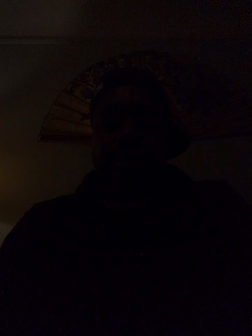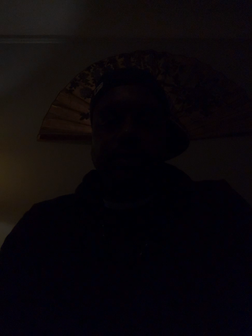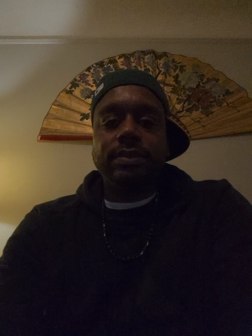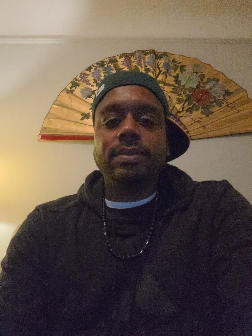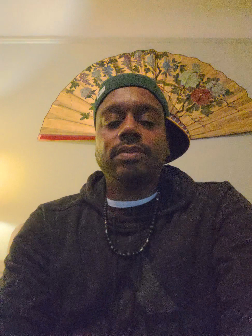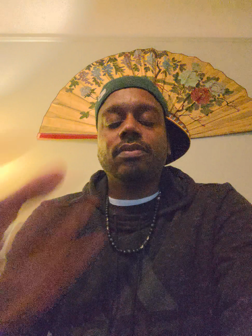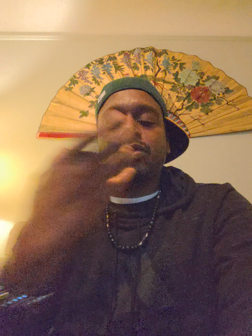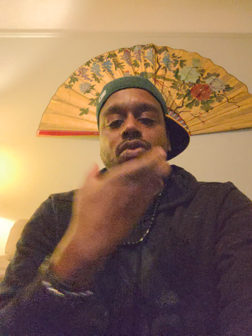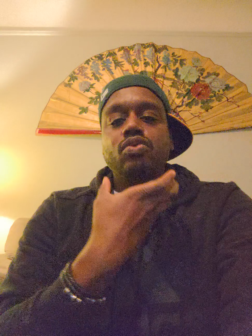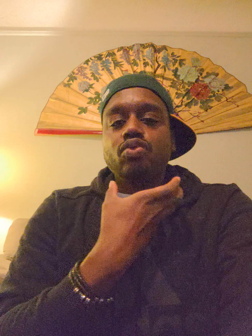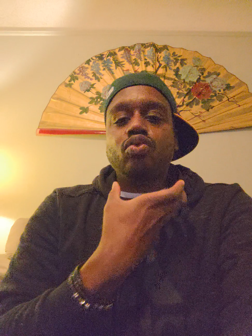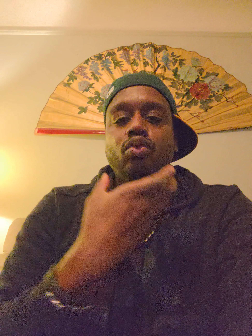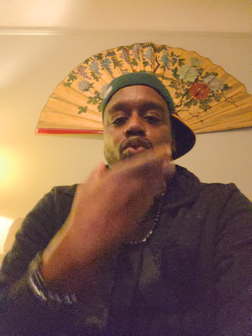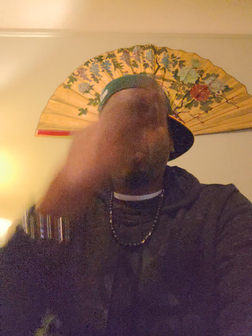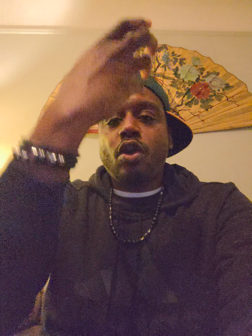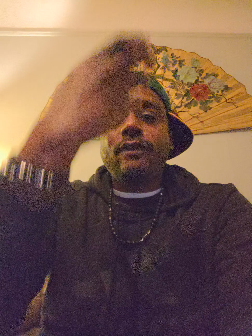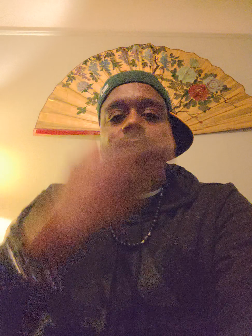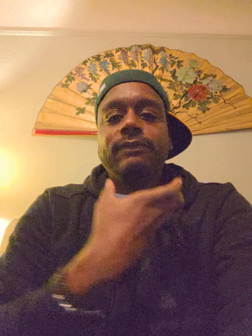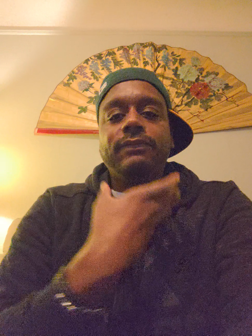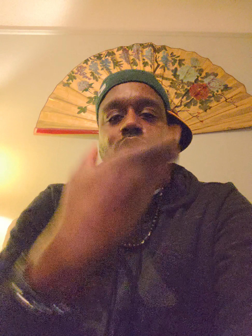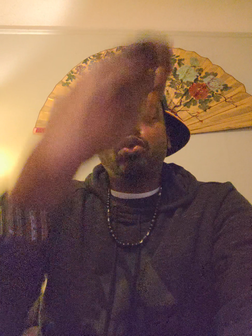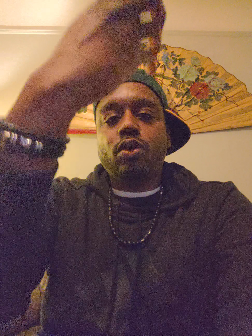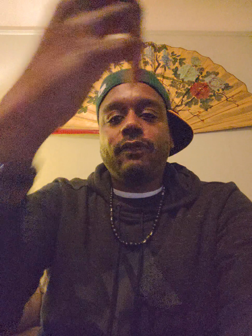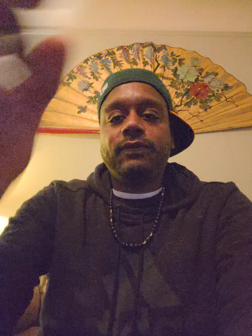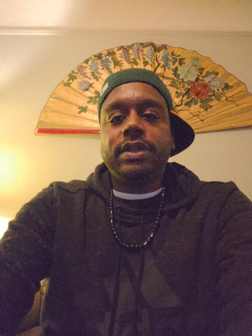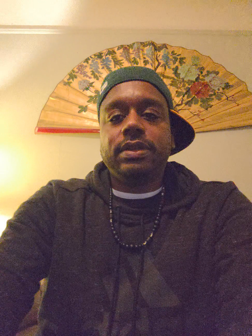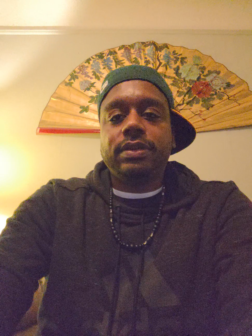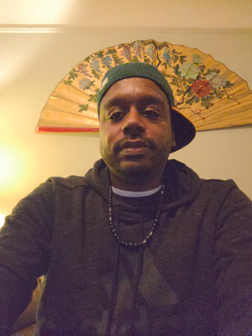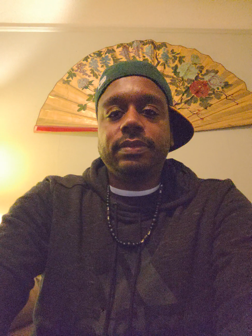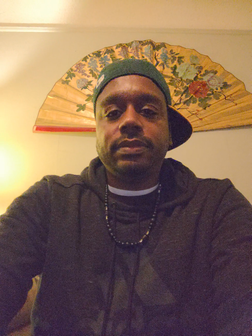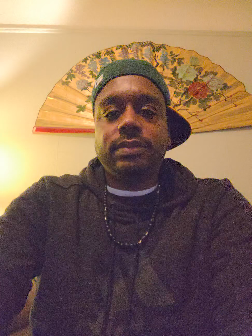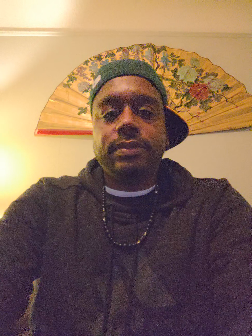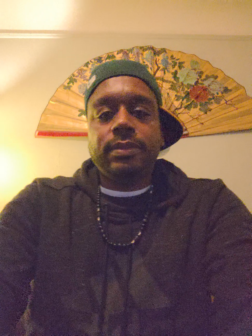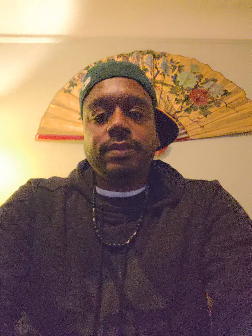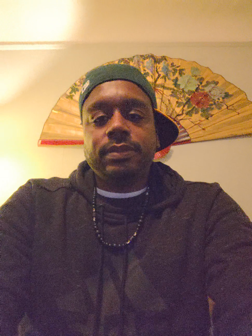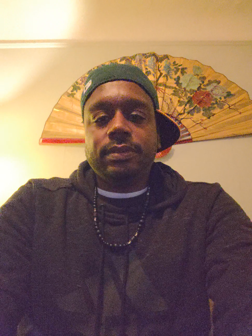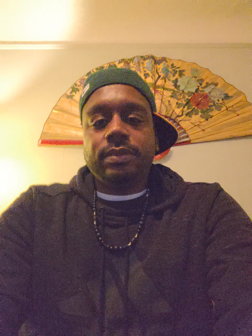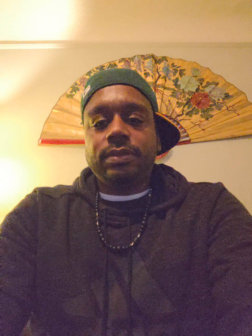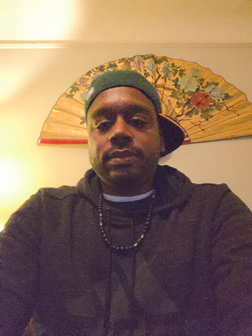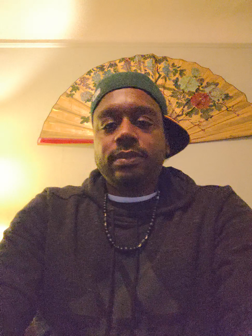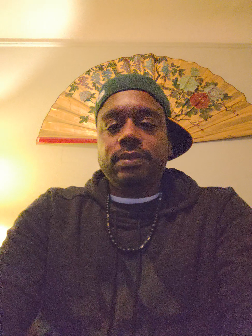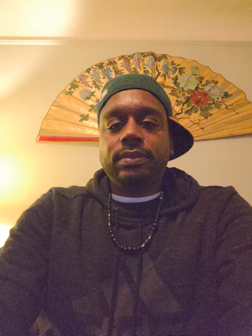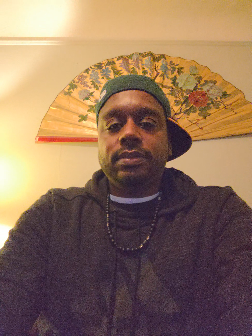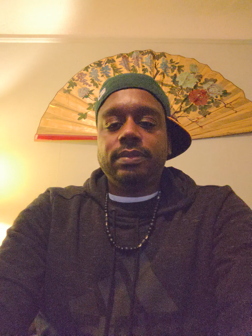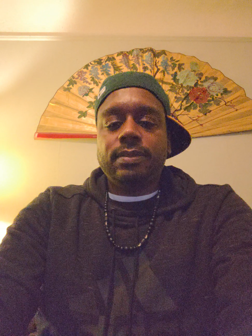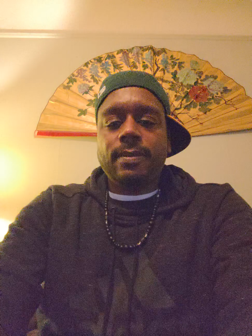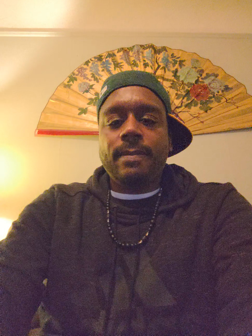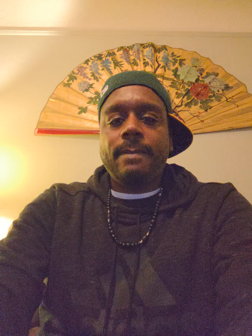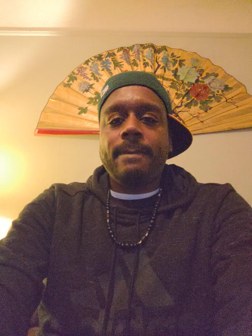giraffe